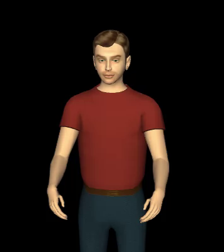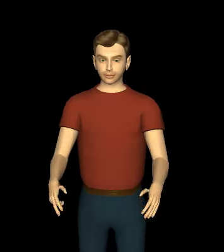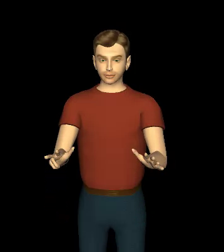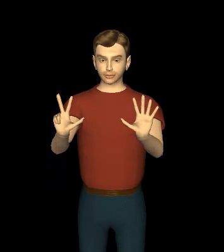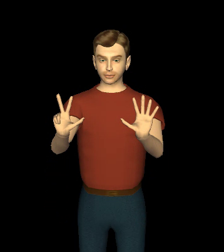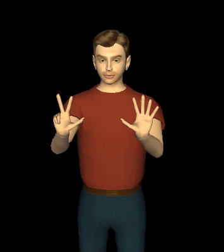8